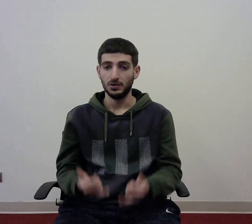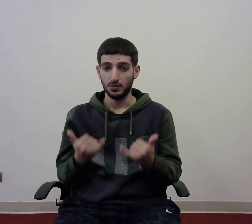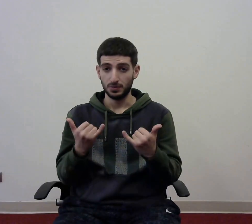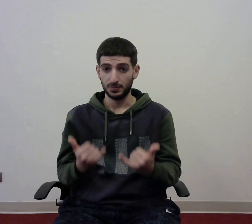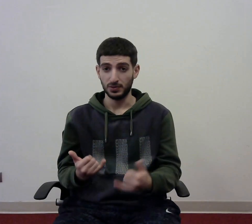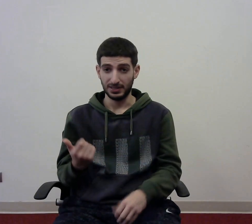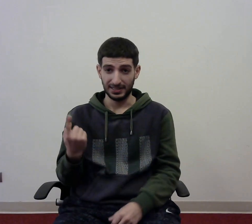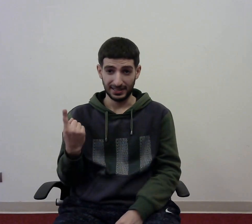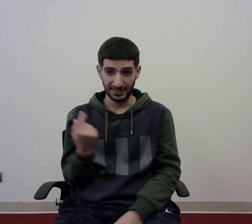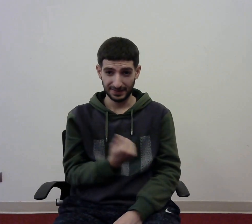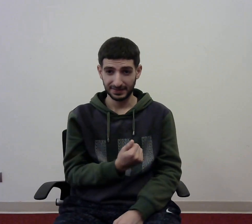bu həftə